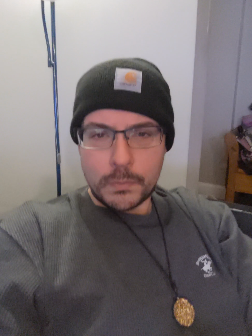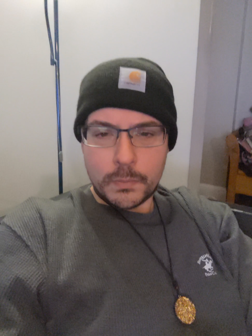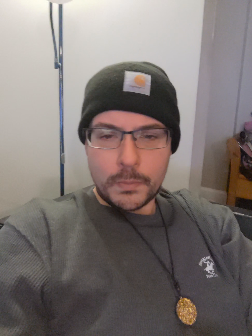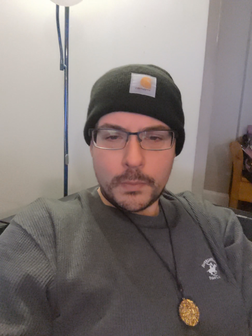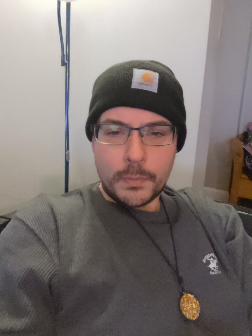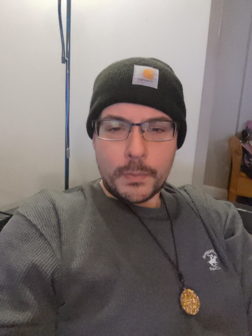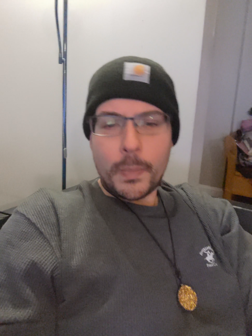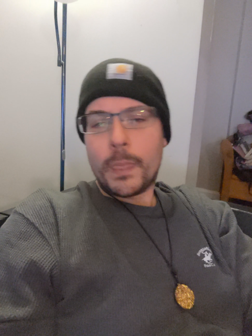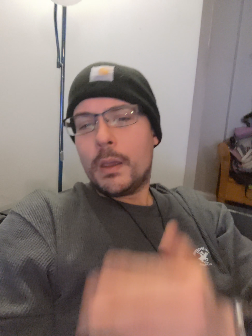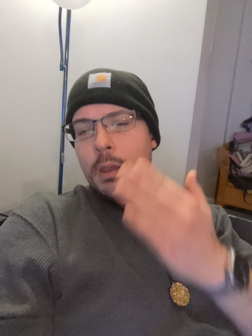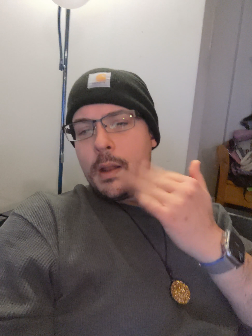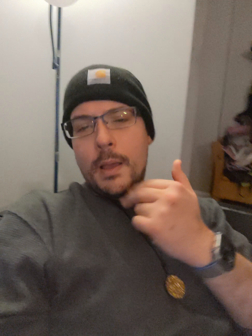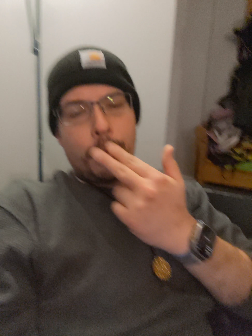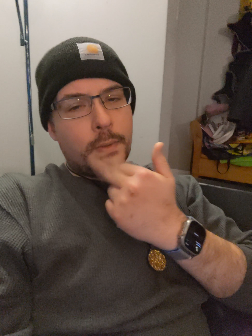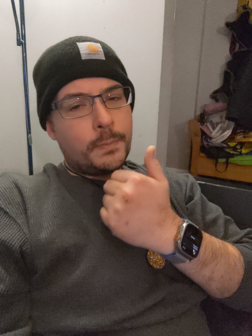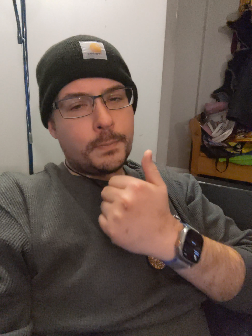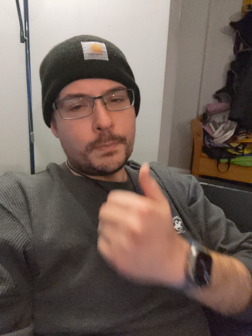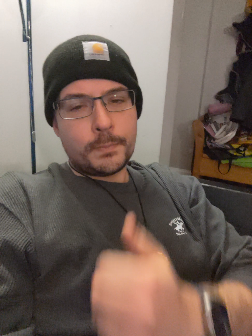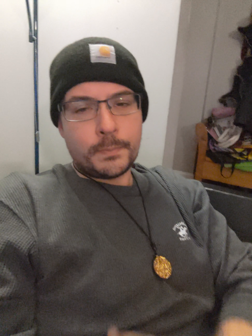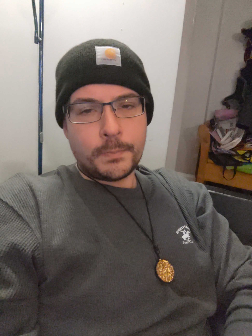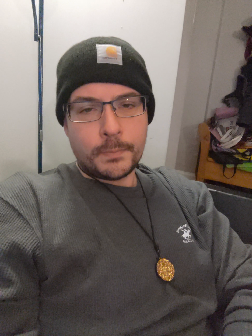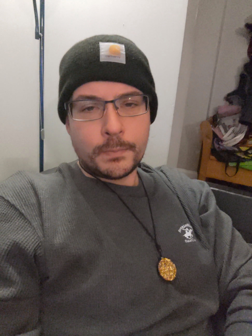napkin